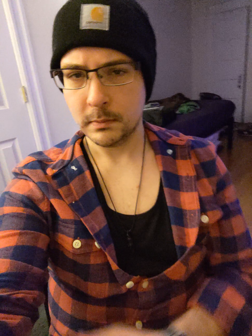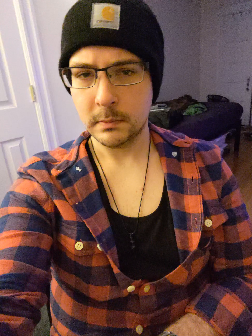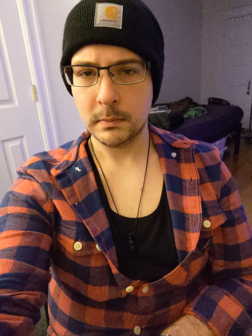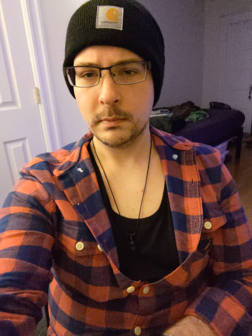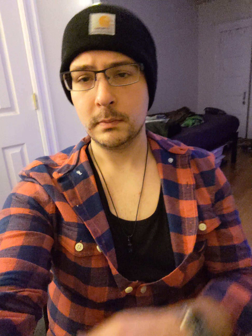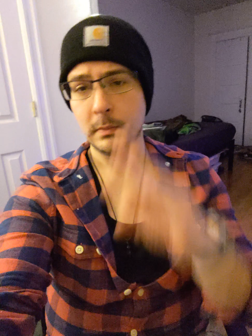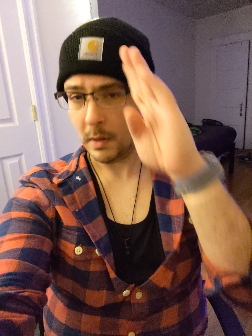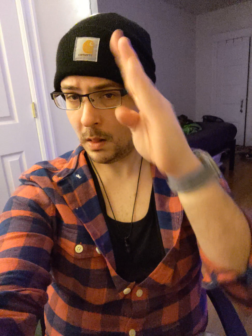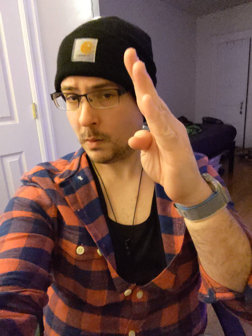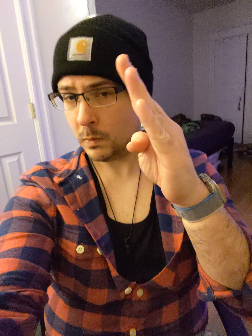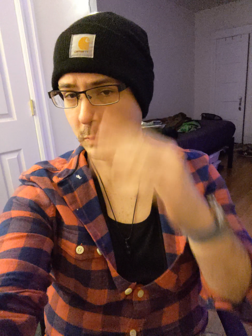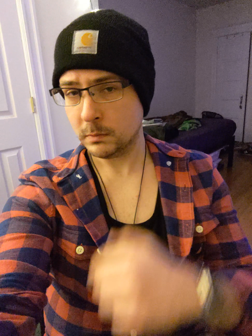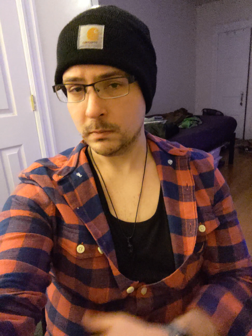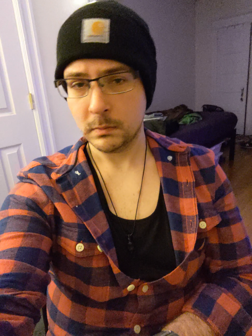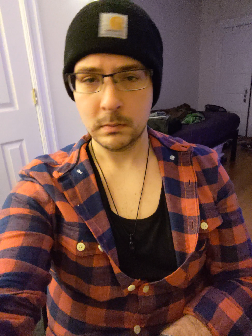hello